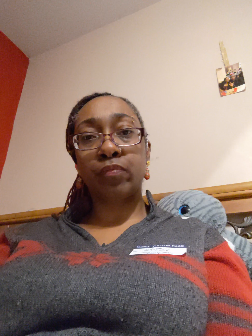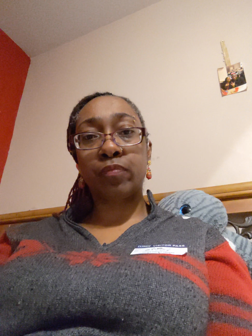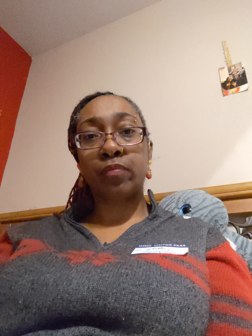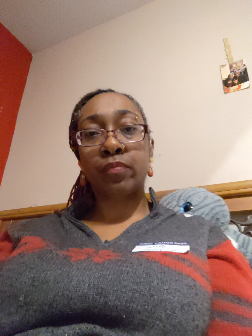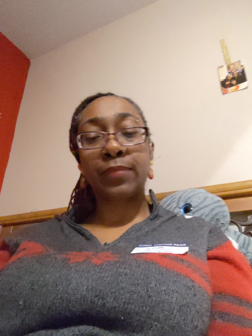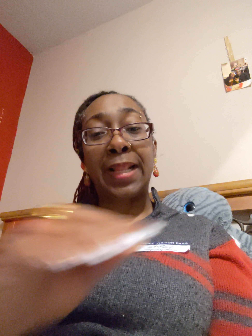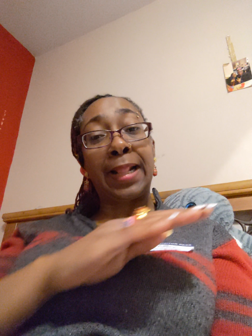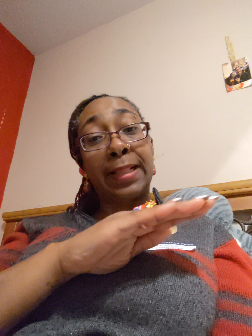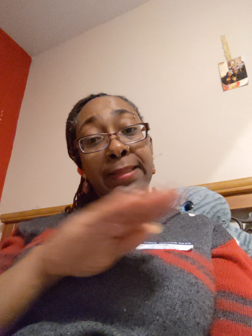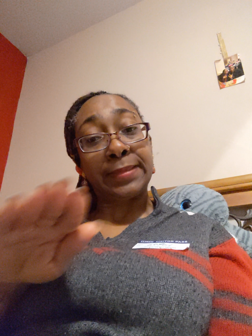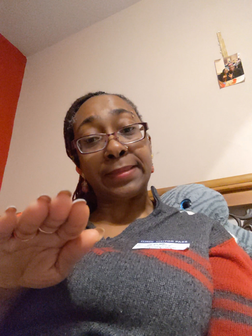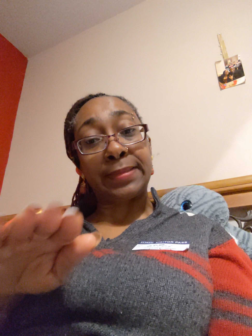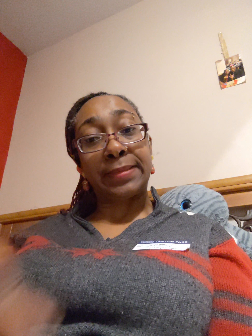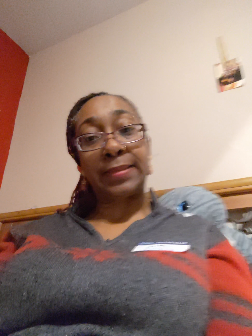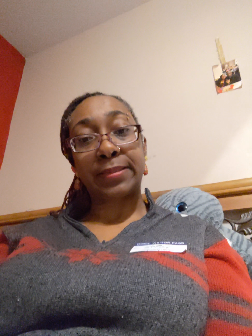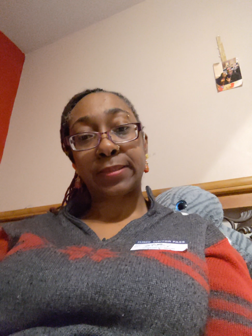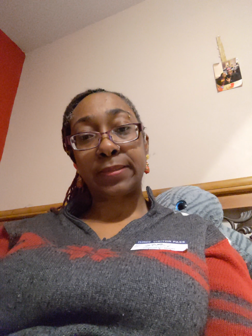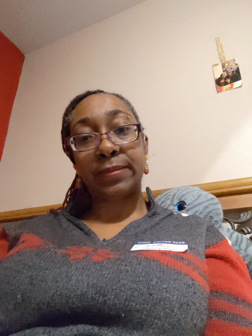clean